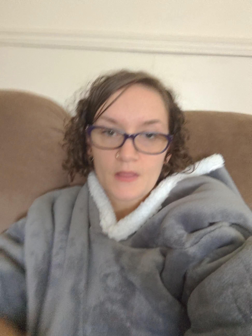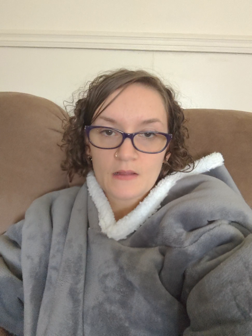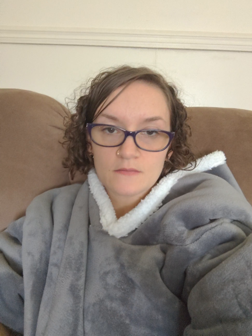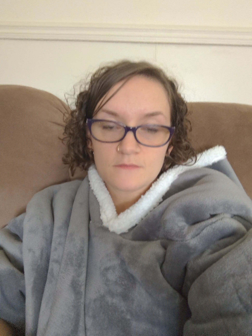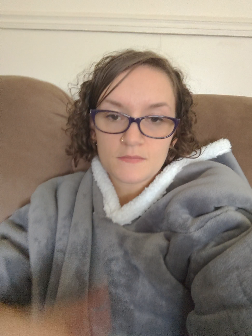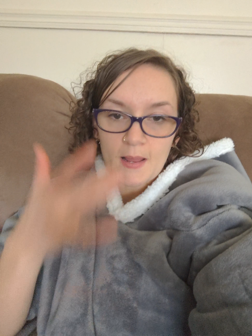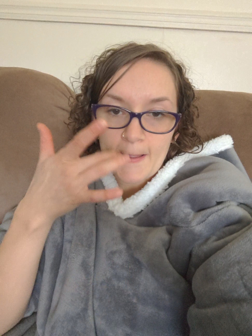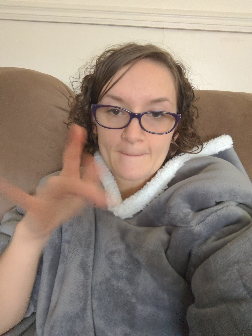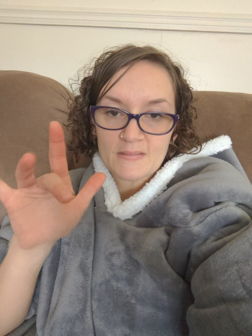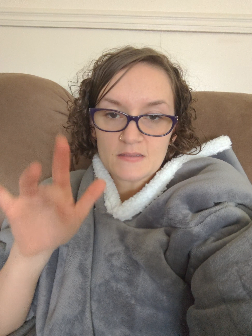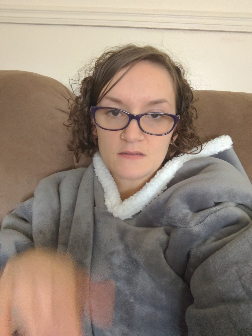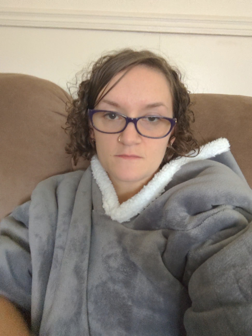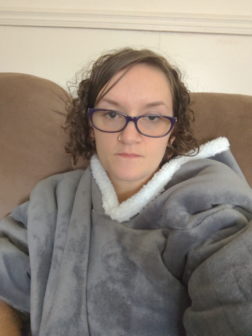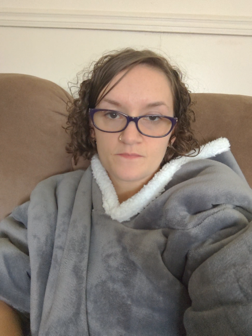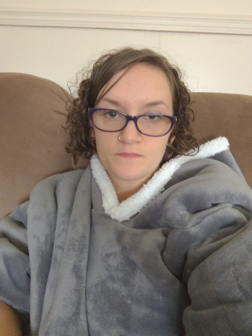empty